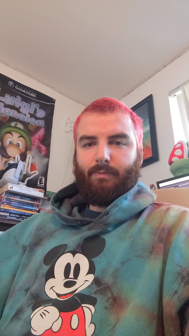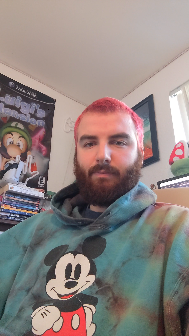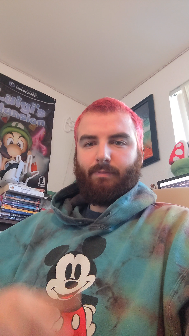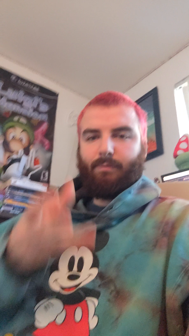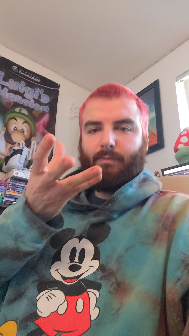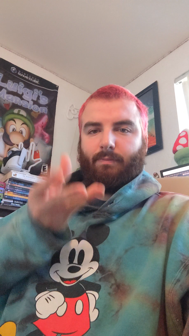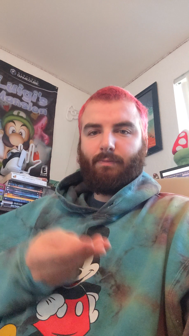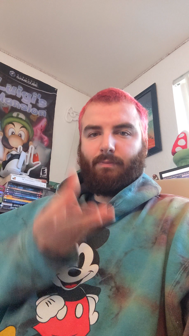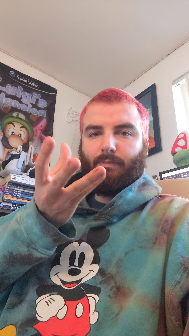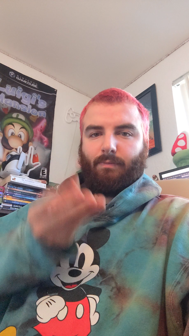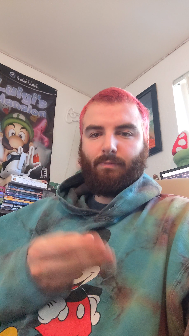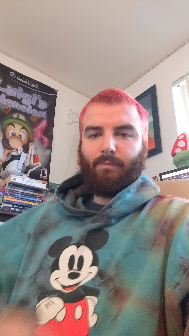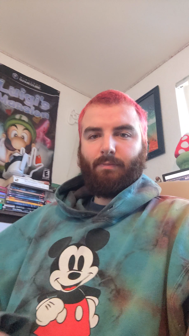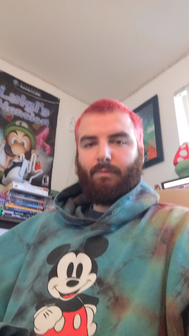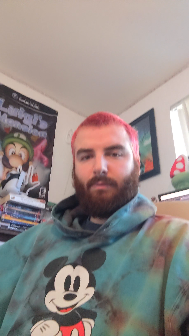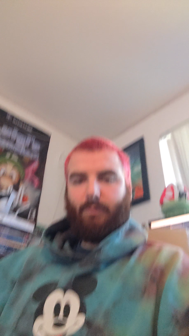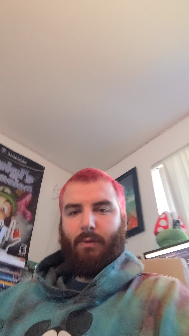gentle